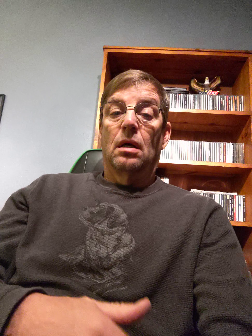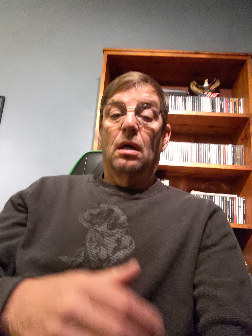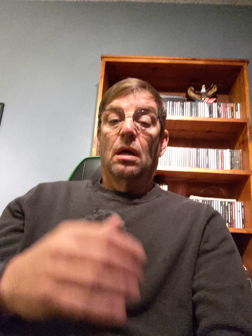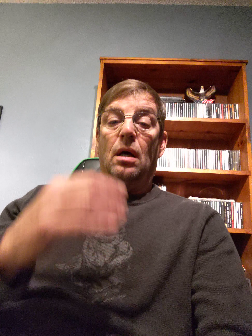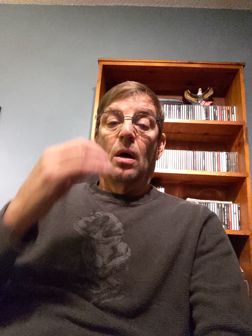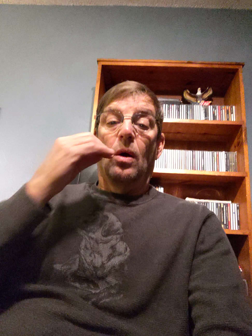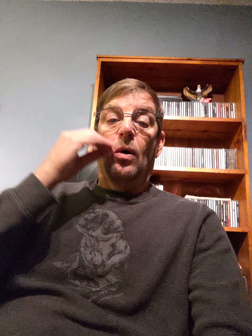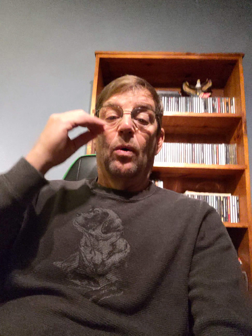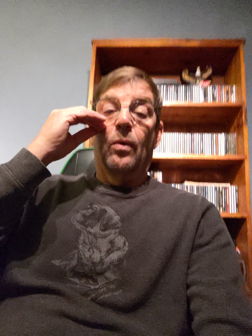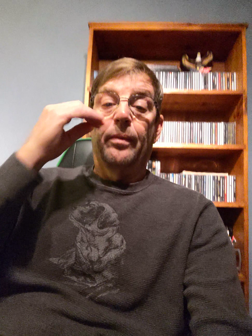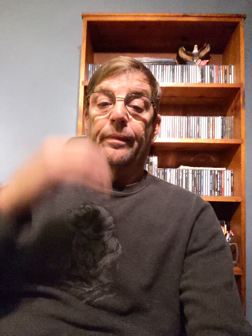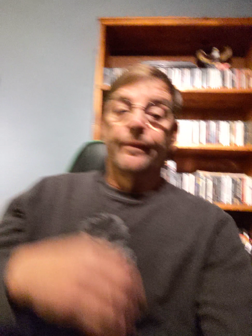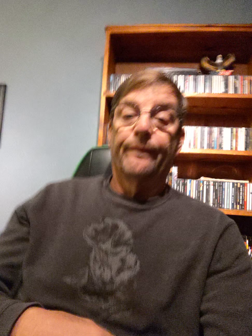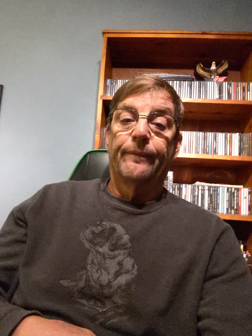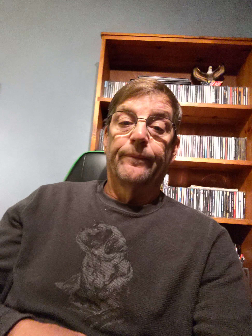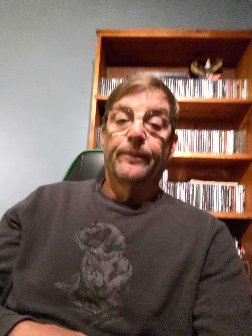home